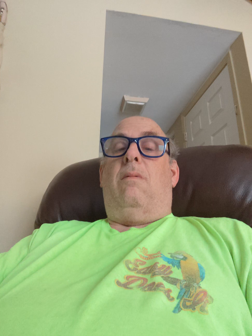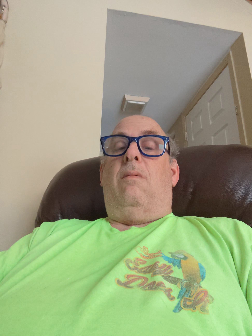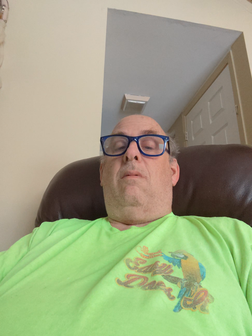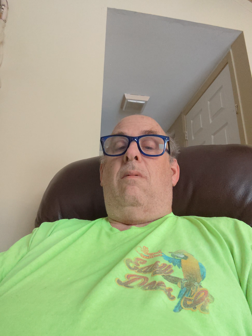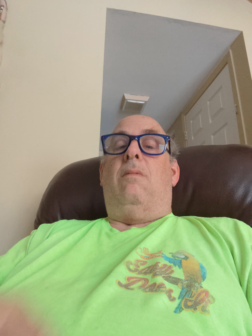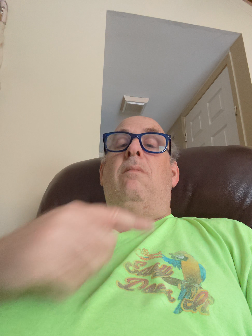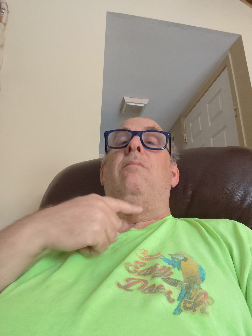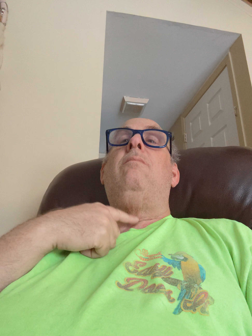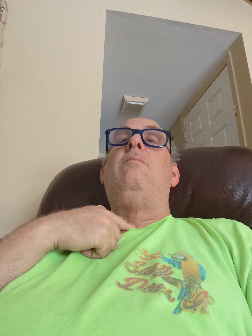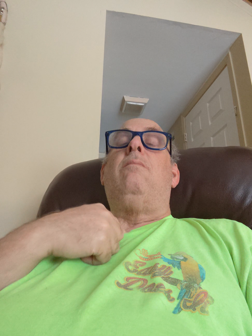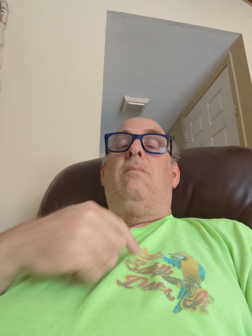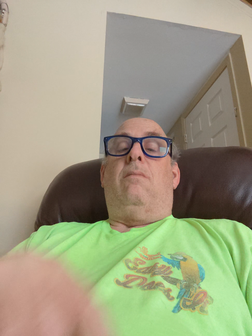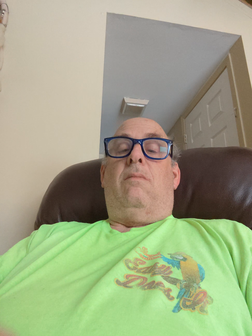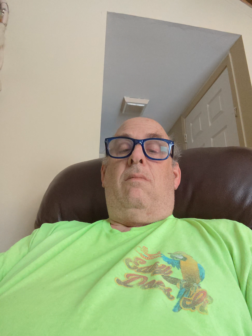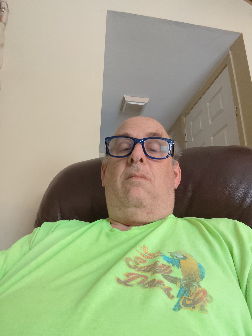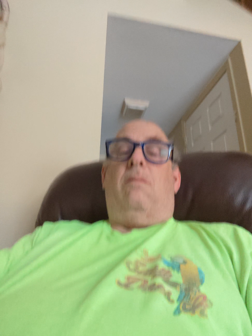thirsty